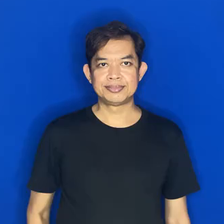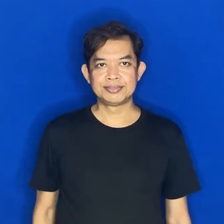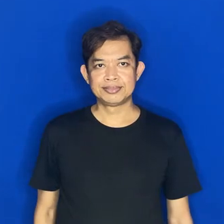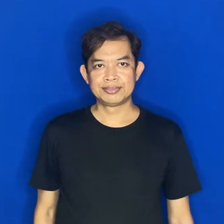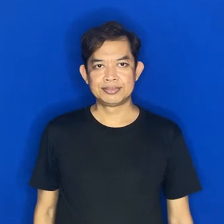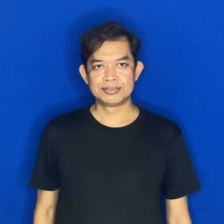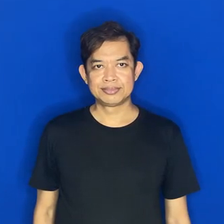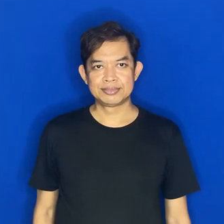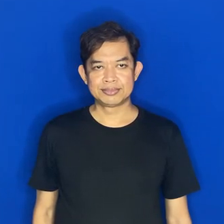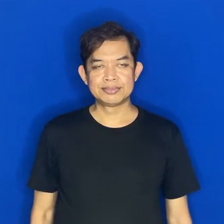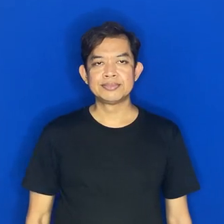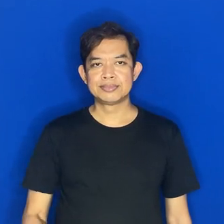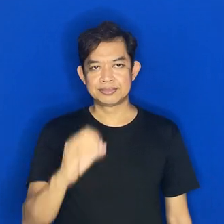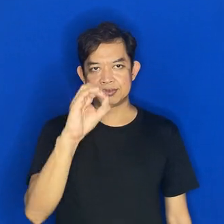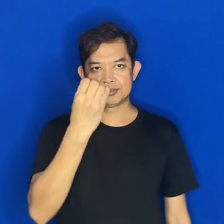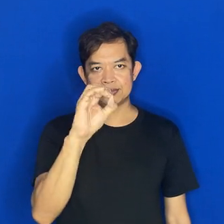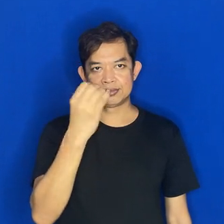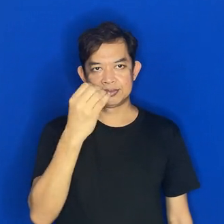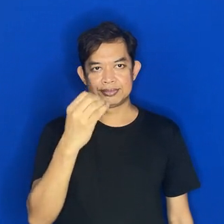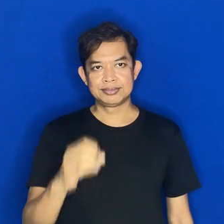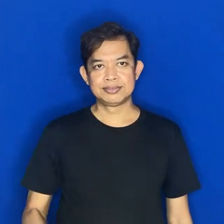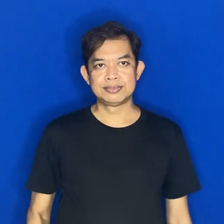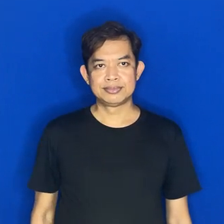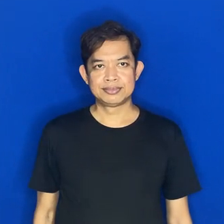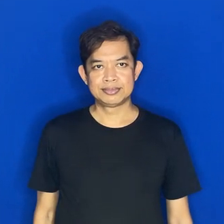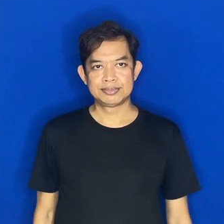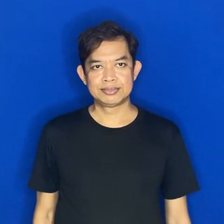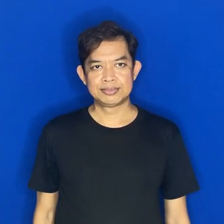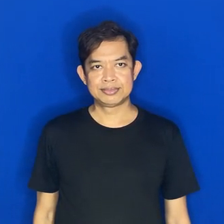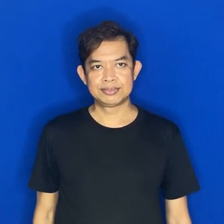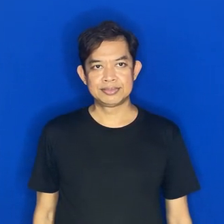orange